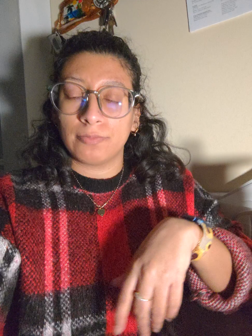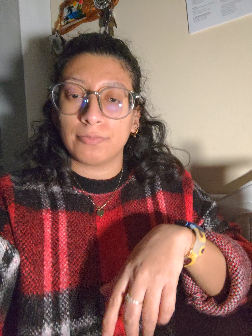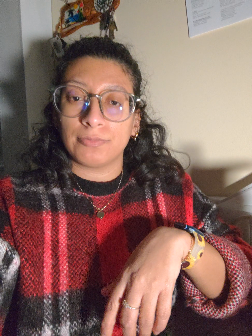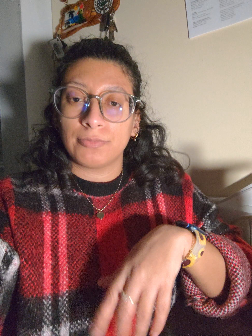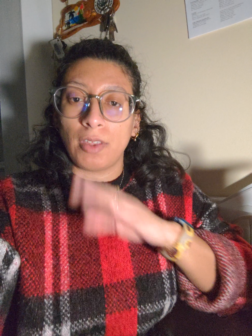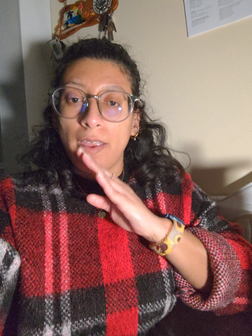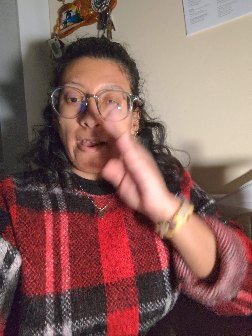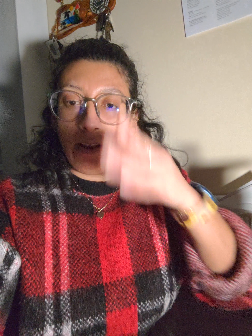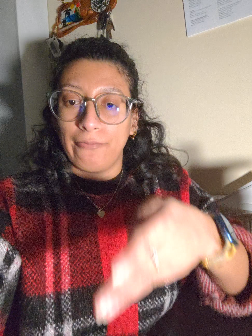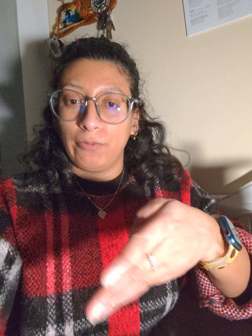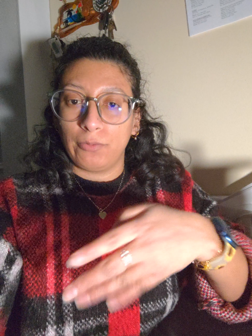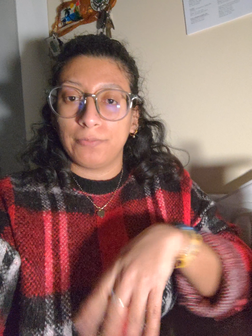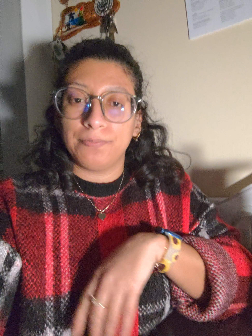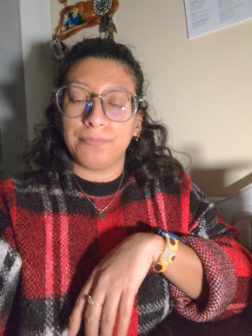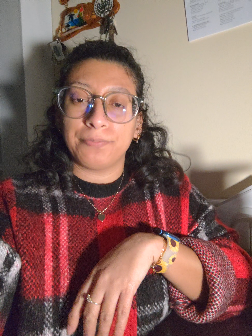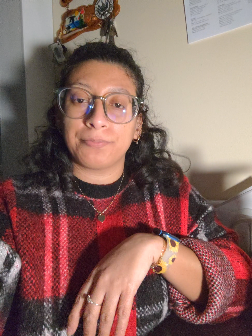after